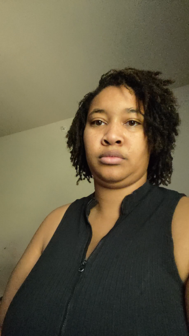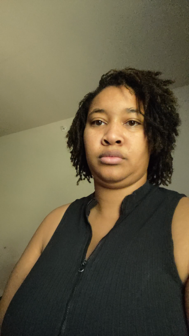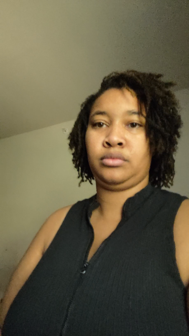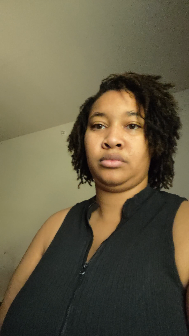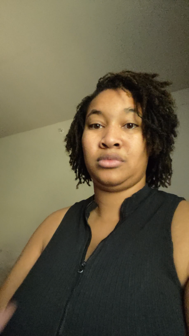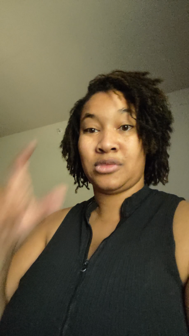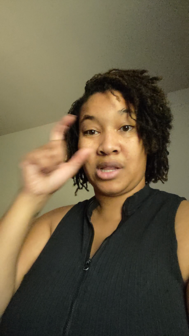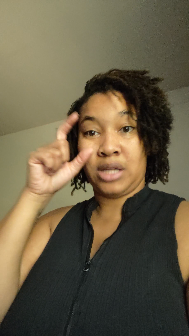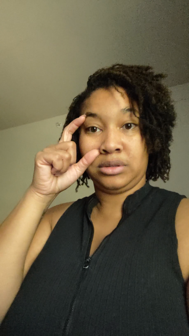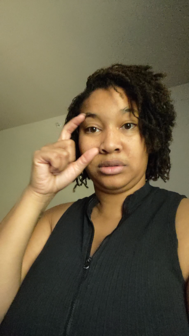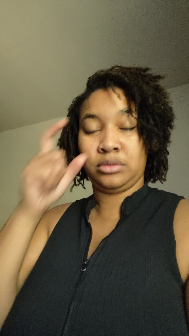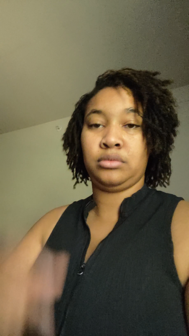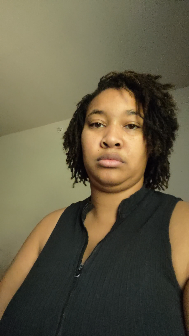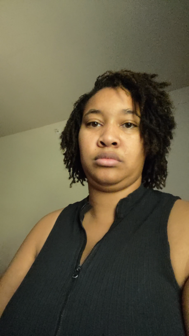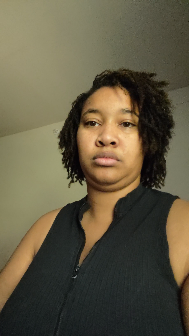glasses